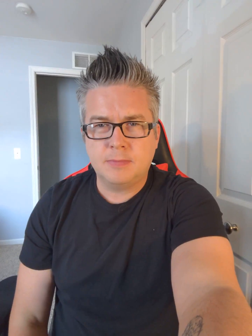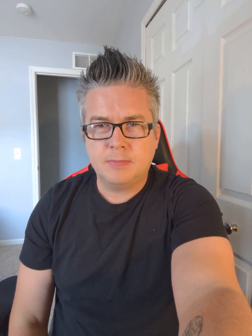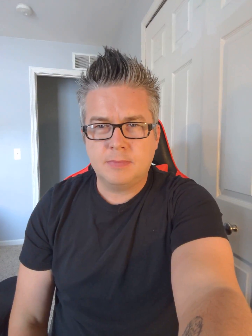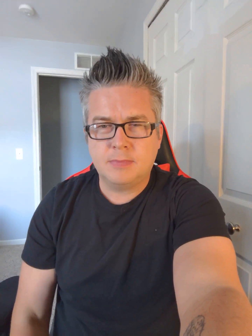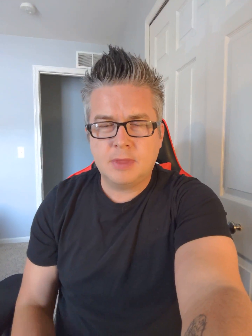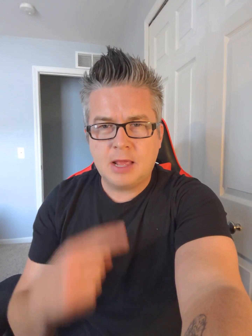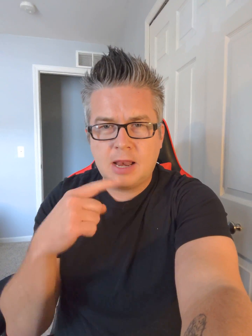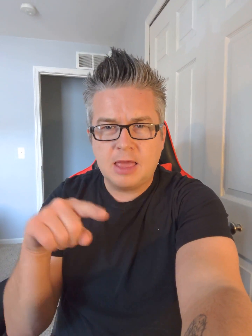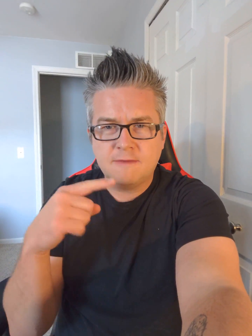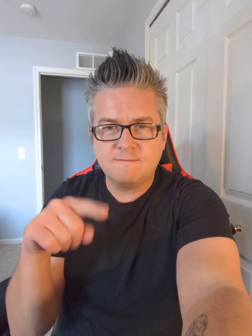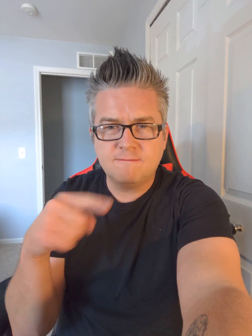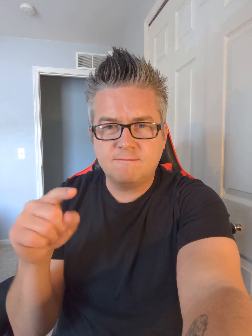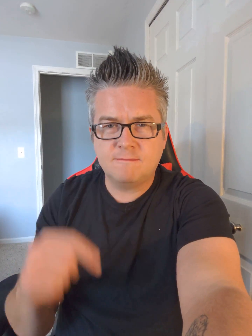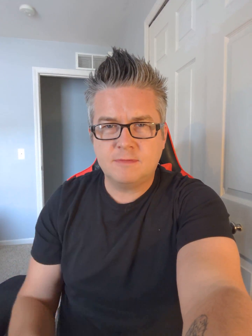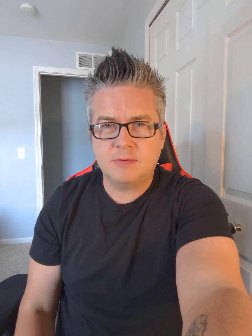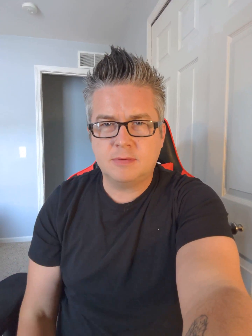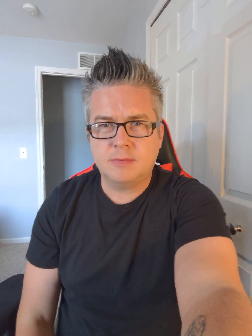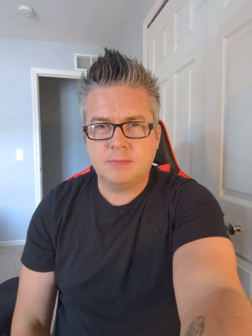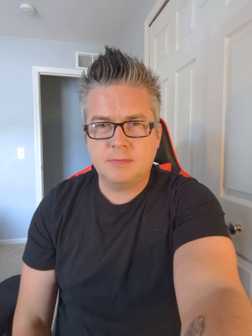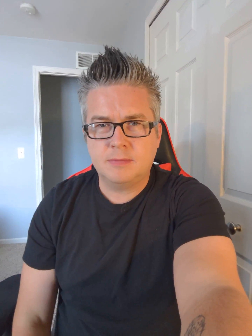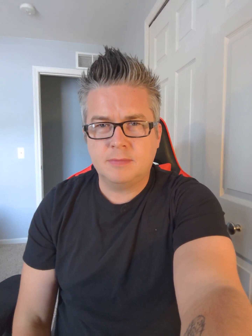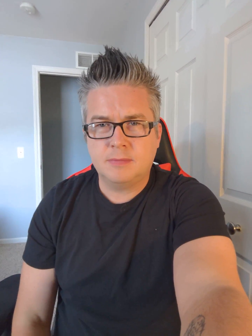knife